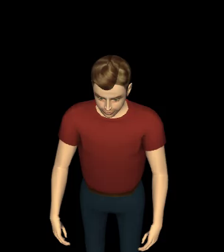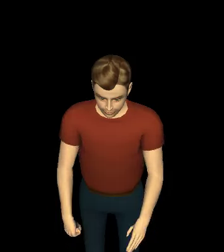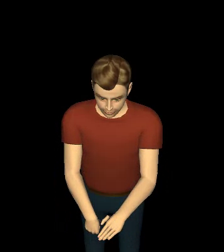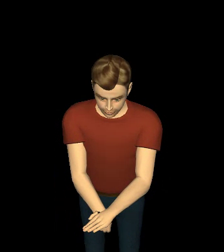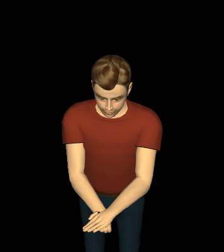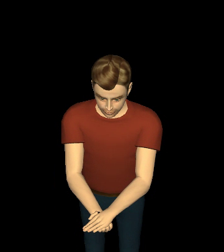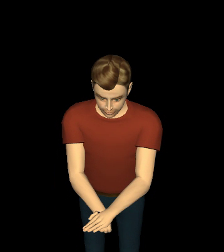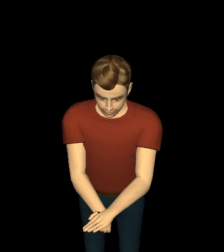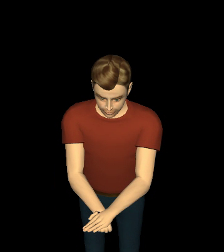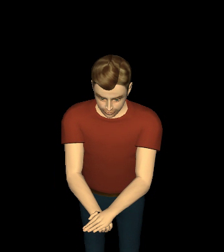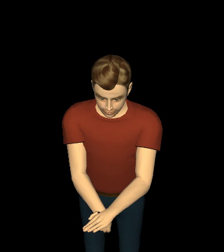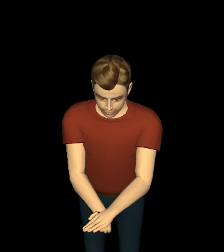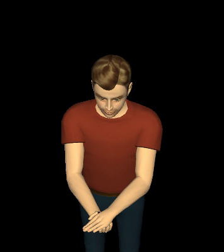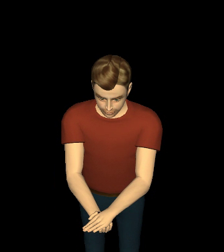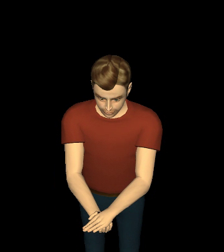كرة القدم